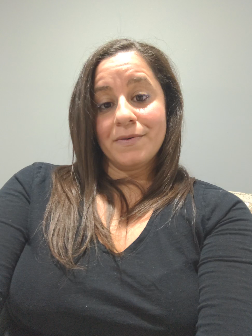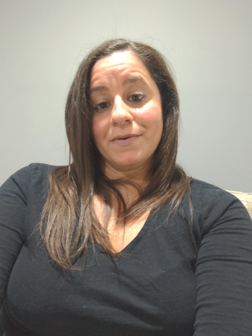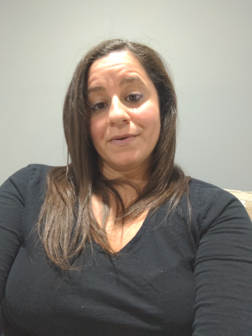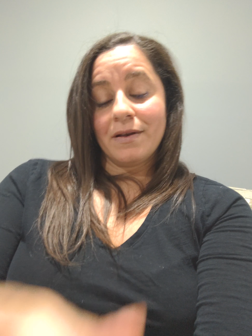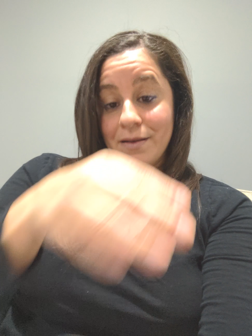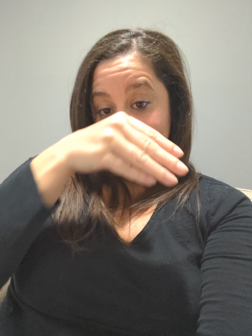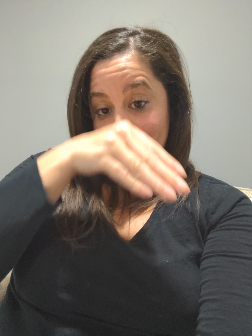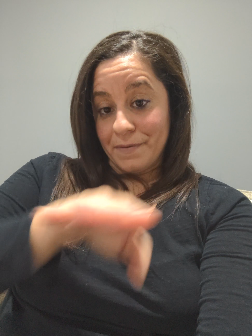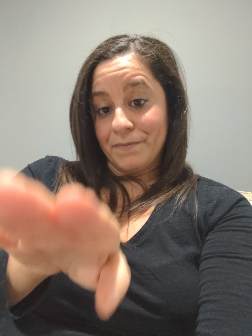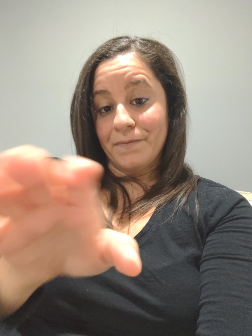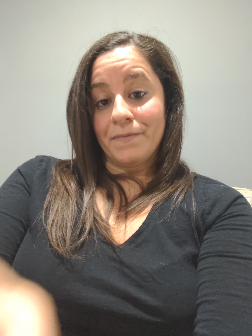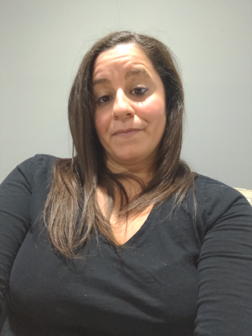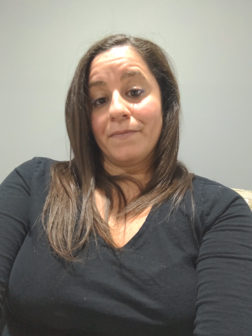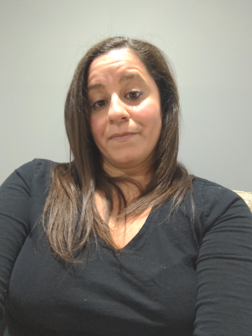elephant